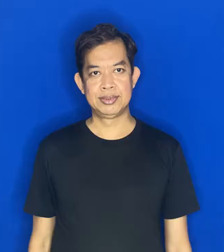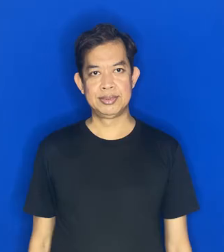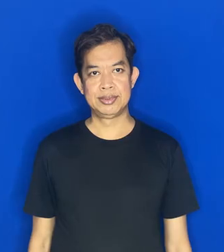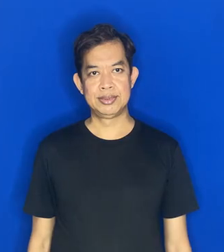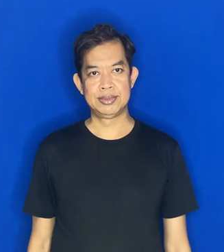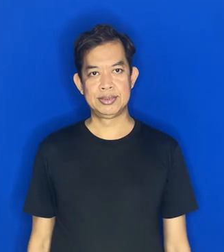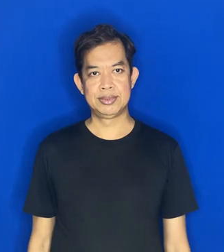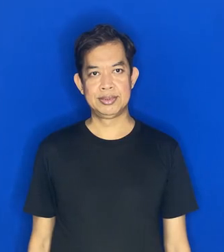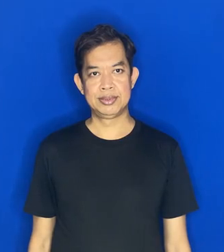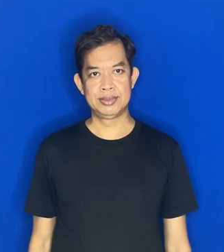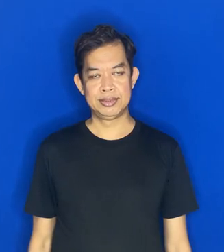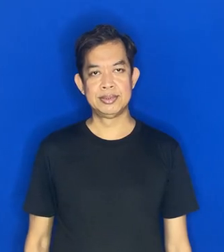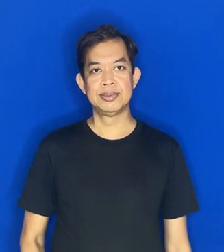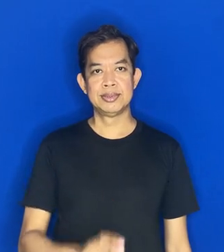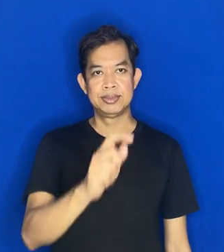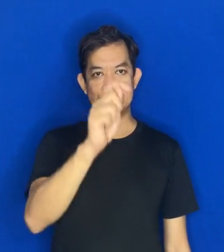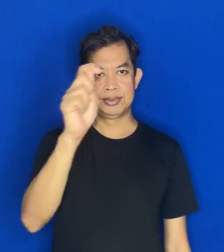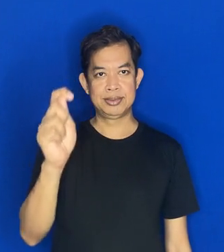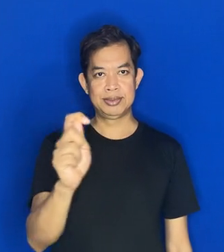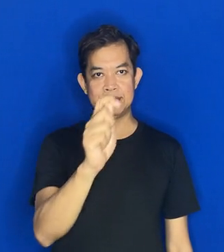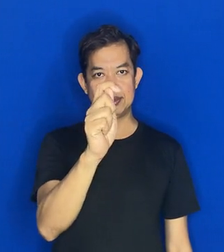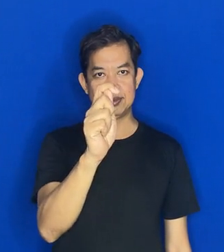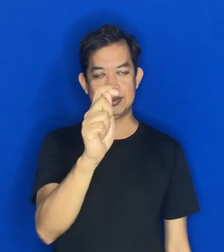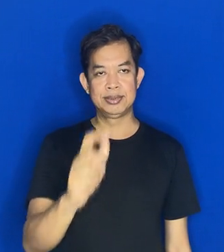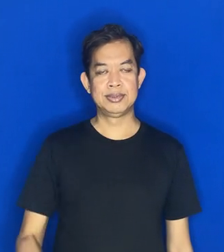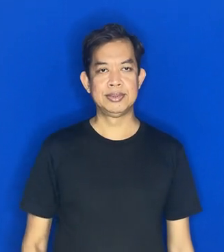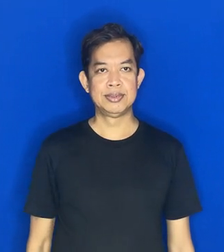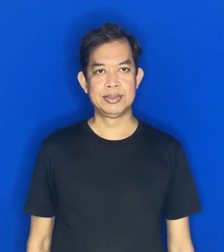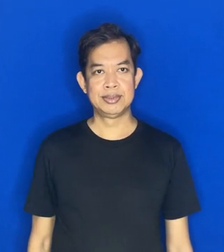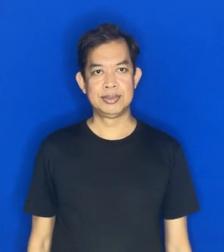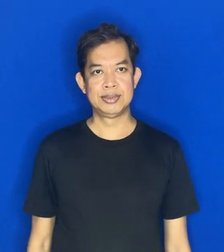tuesday